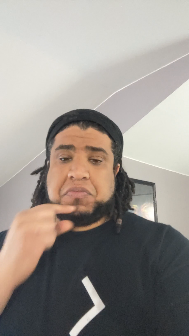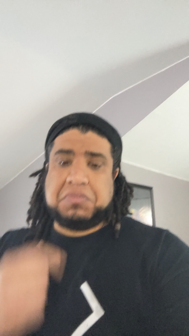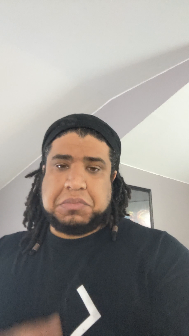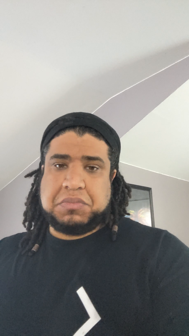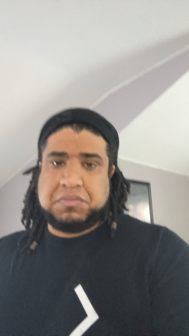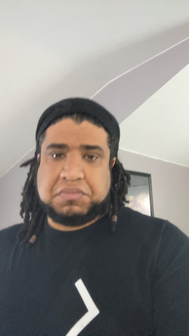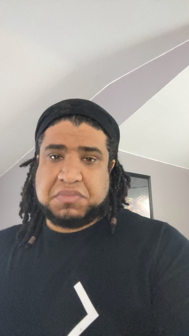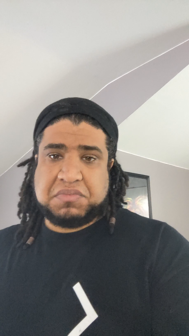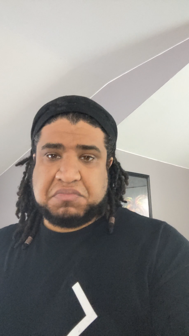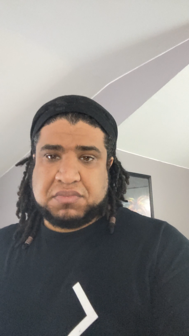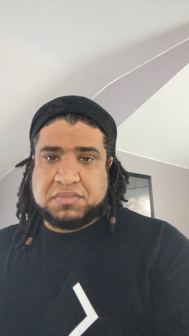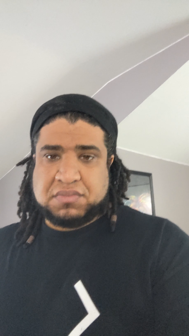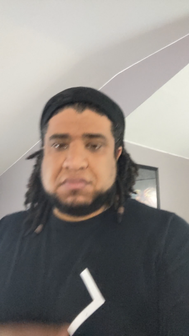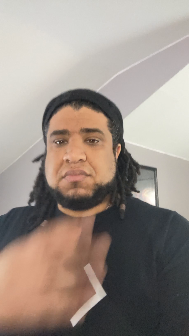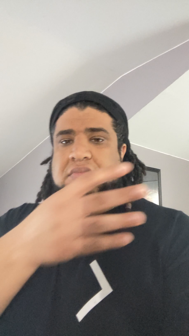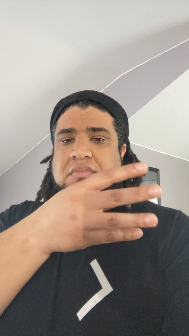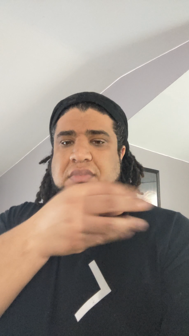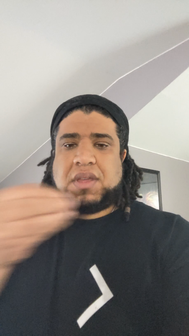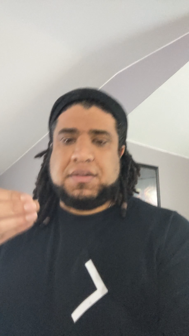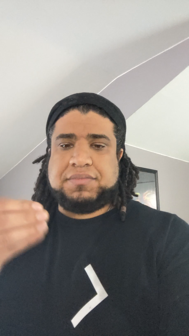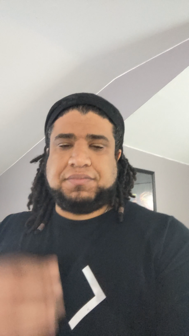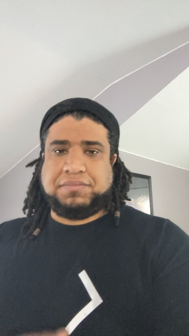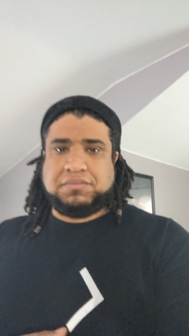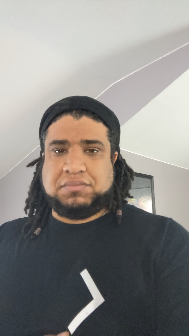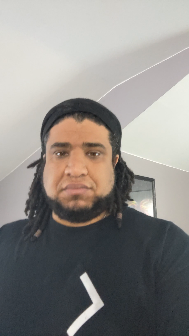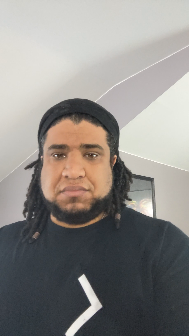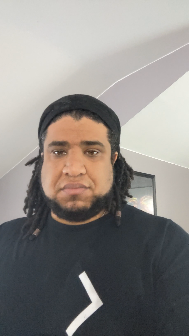and